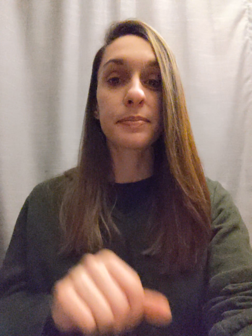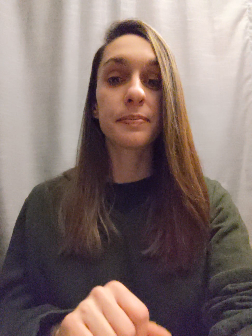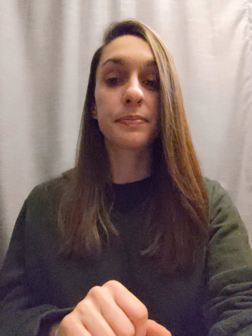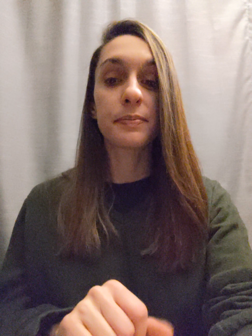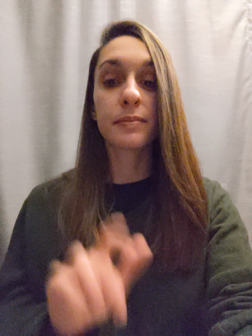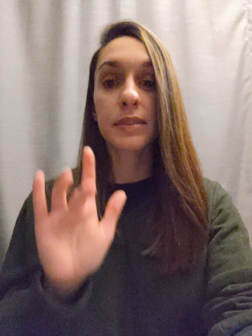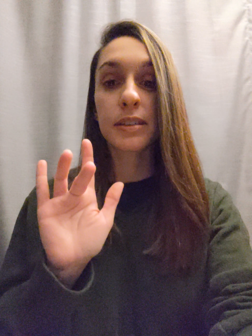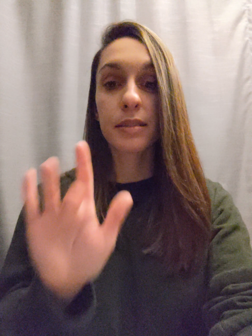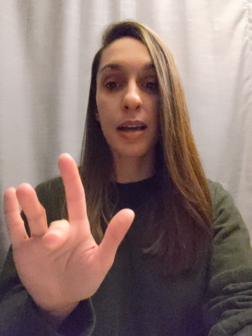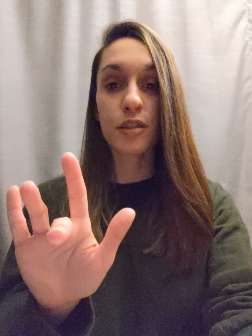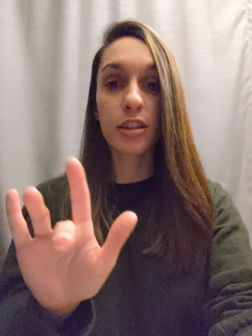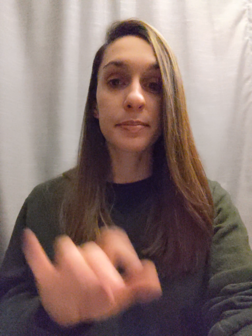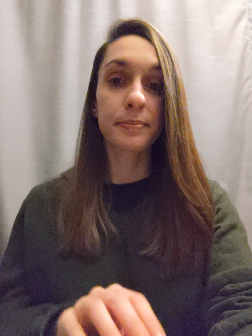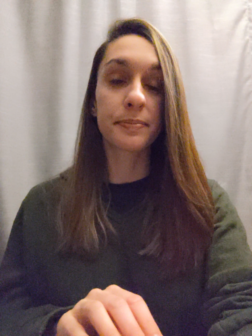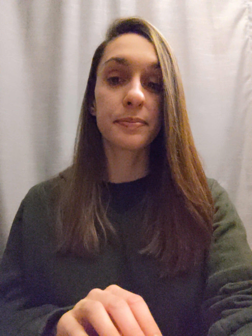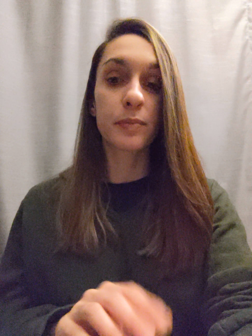touch